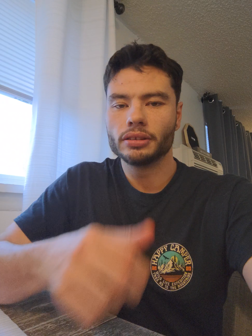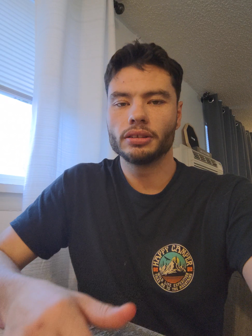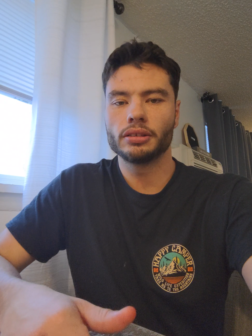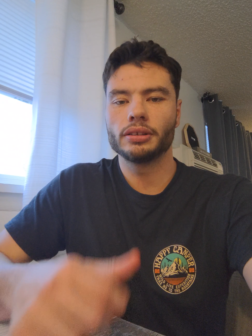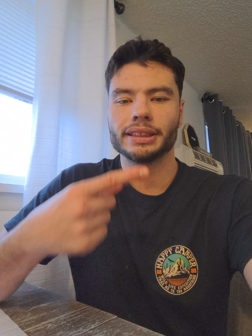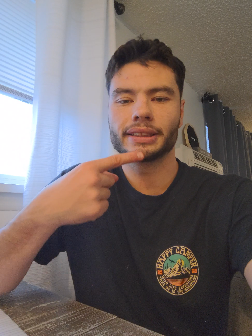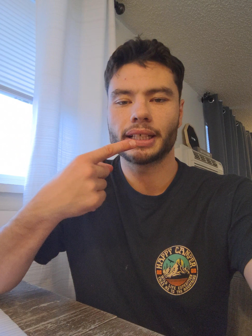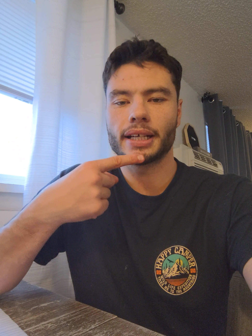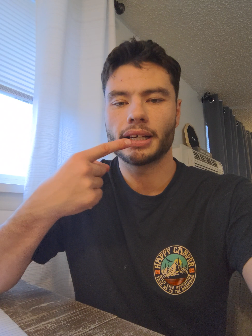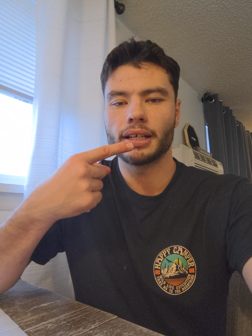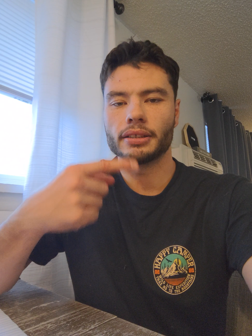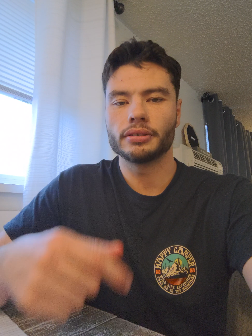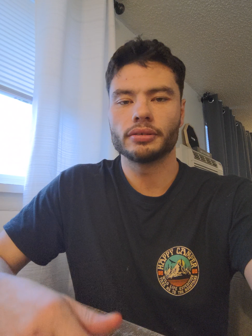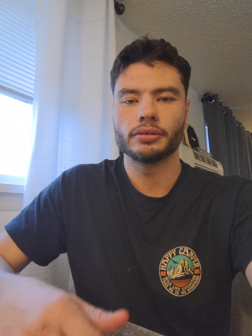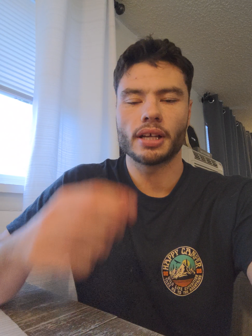say